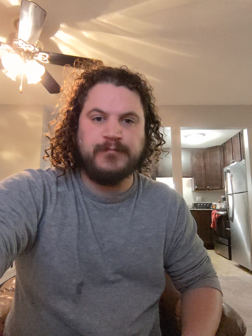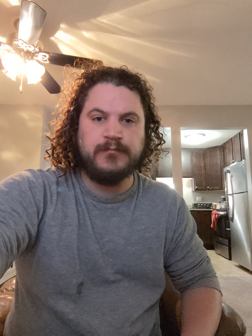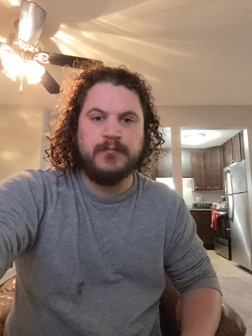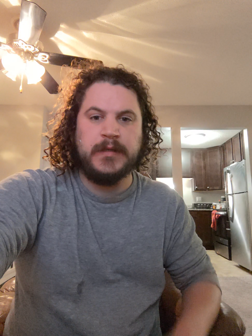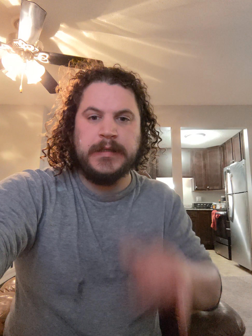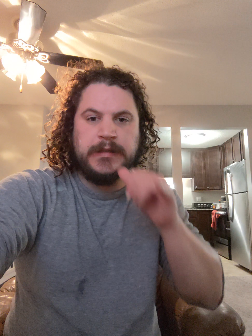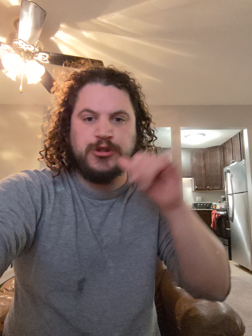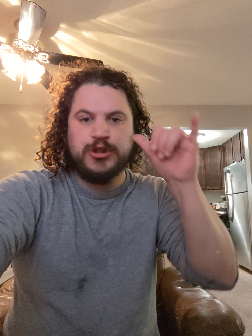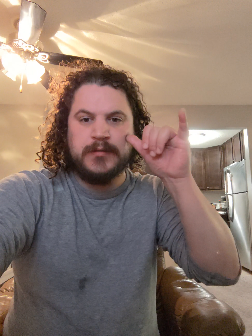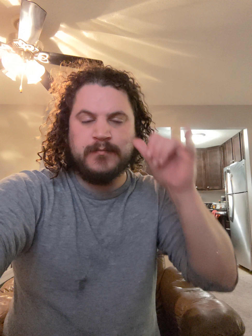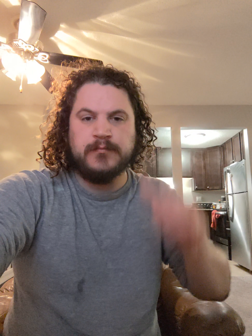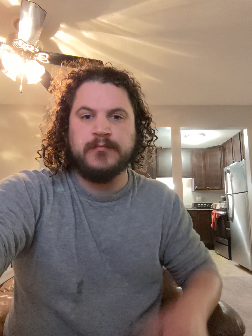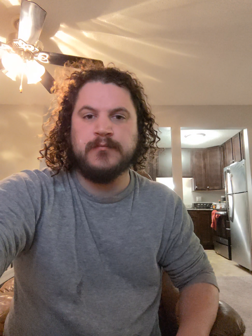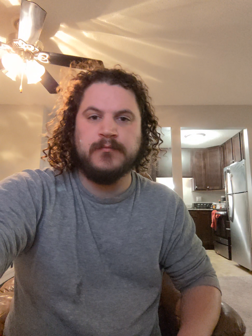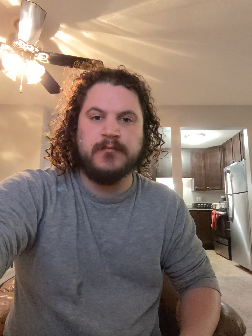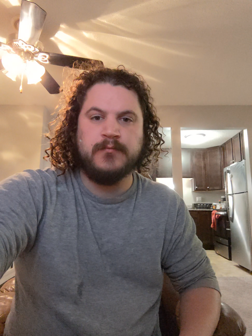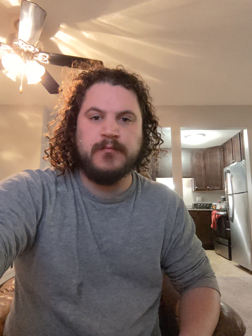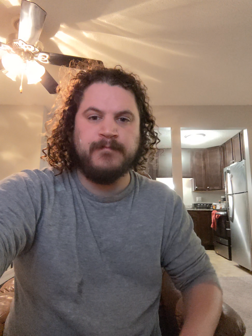yesterday